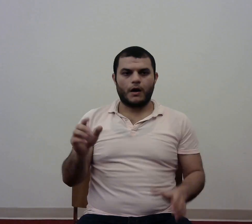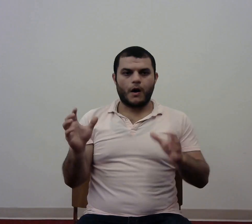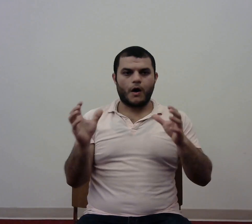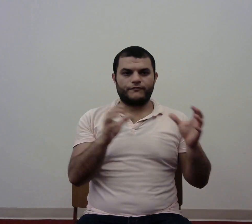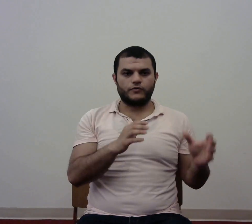avtobus